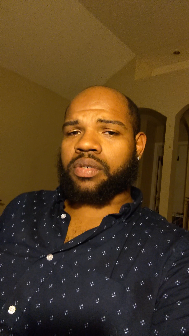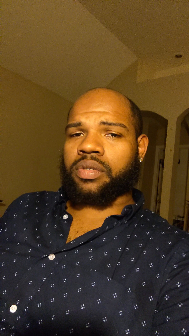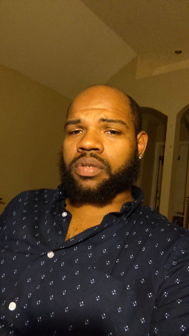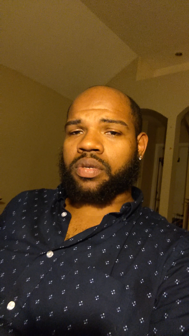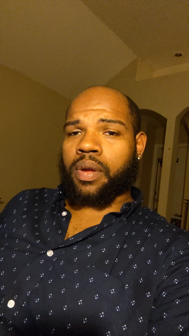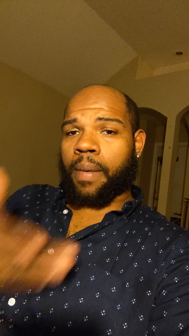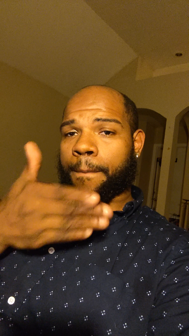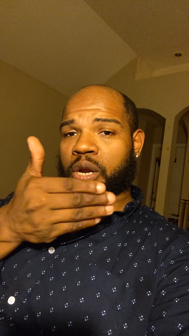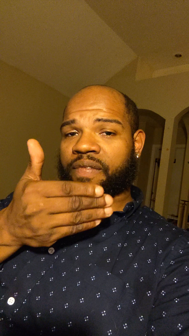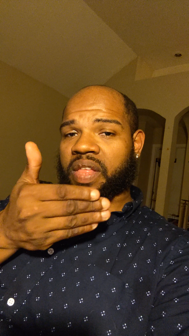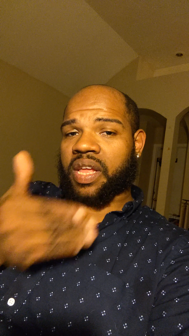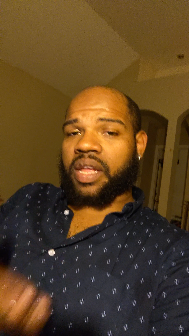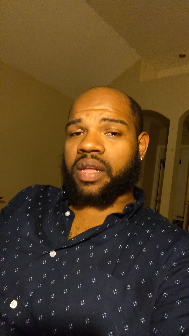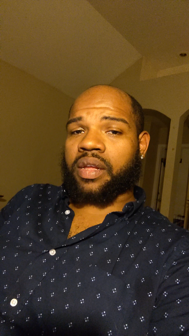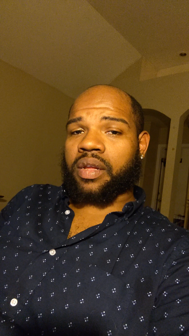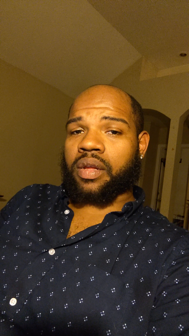butterfly